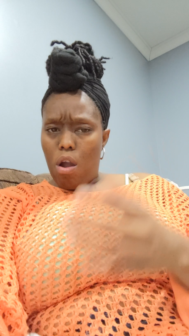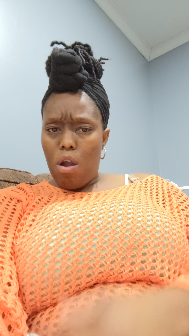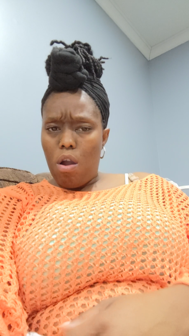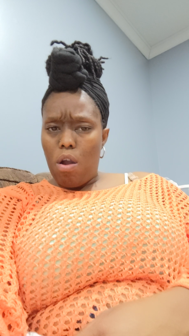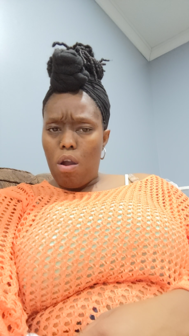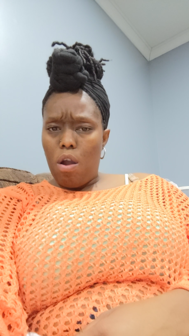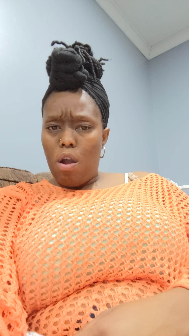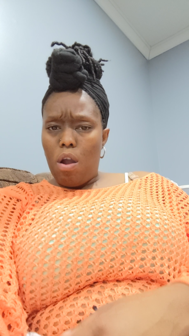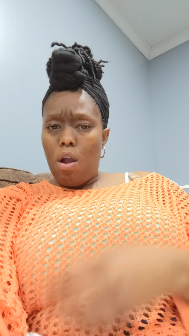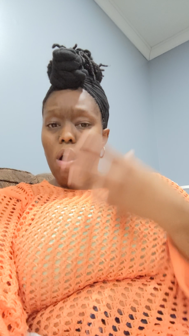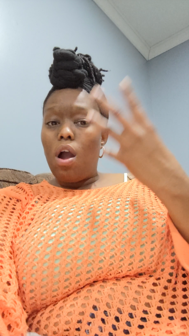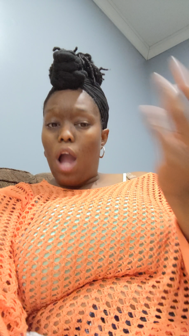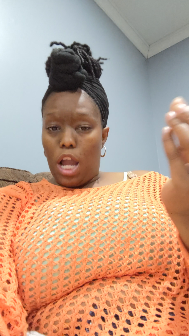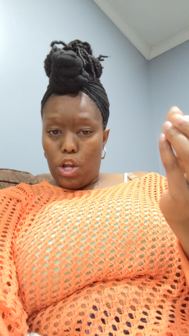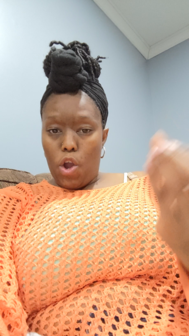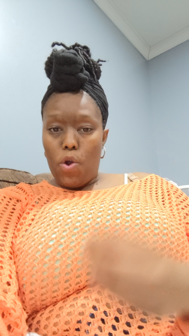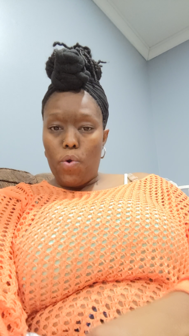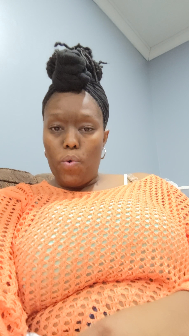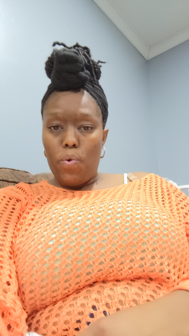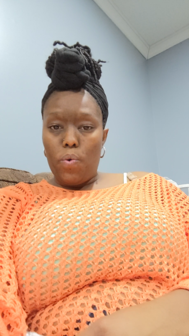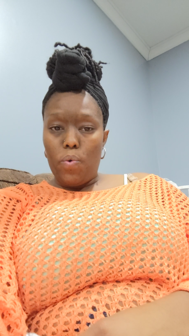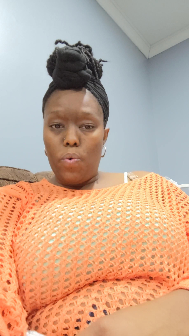got to